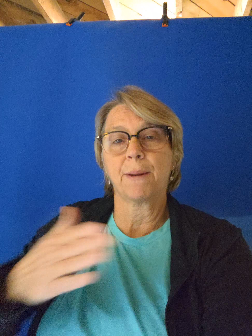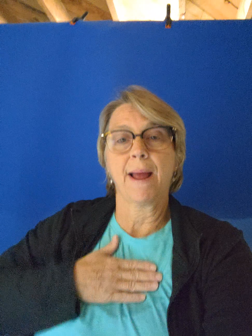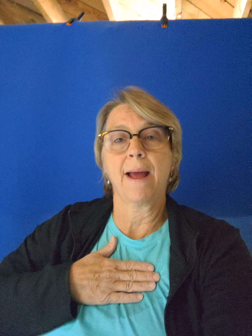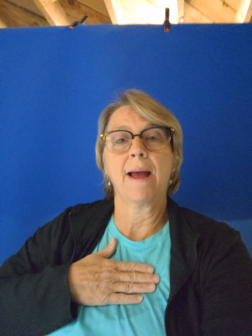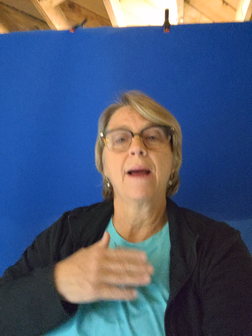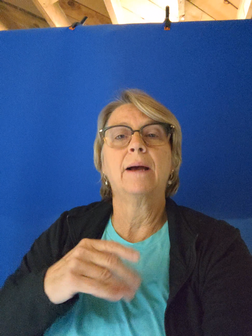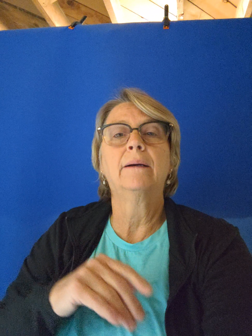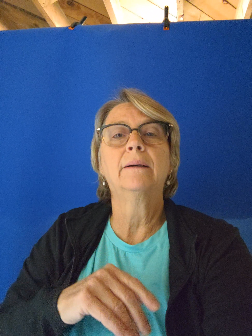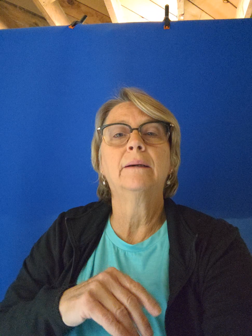my